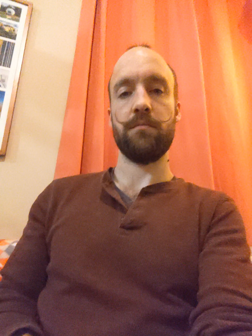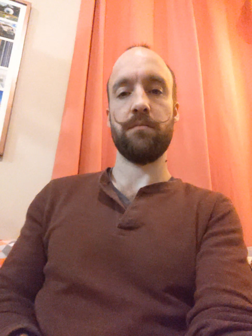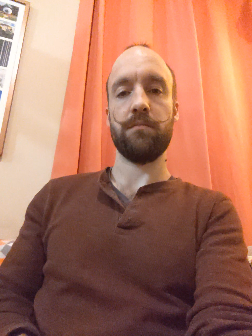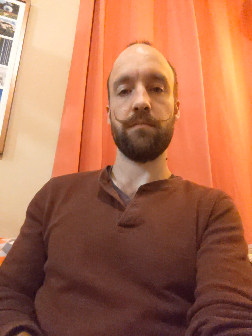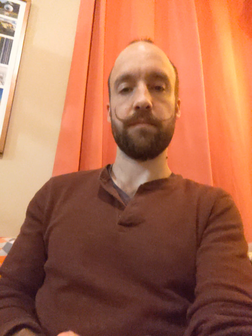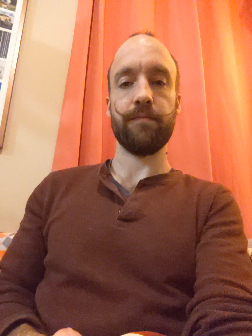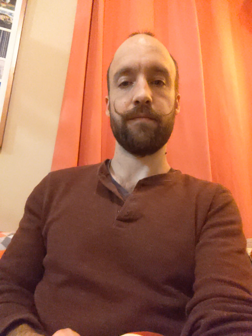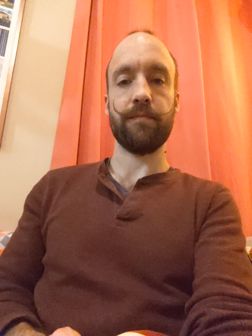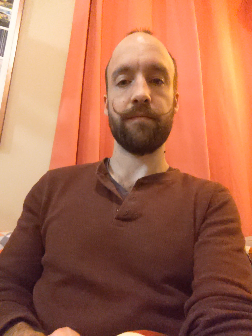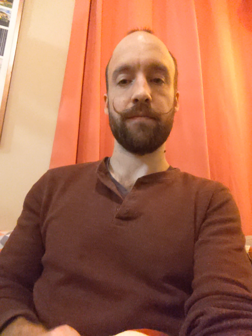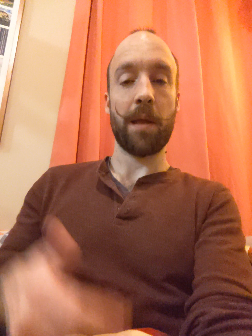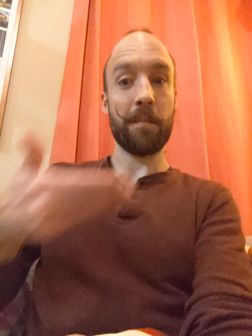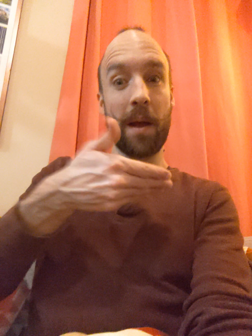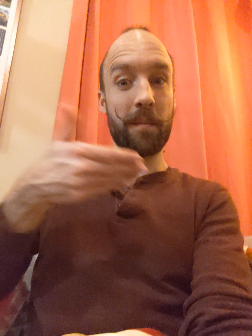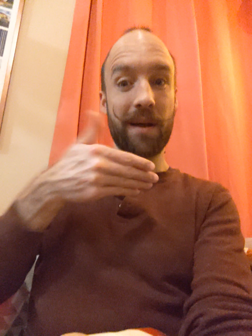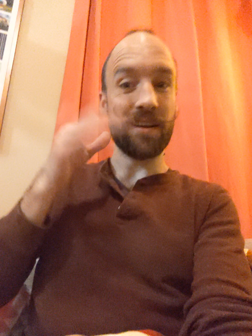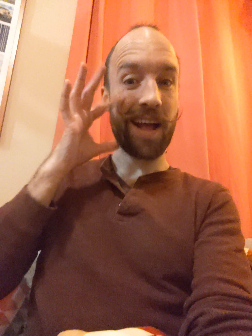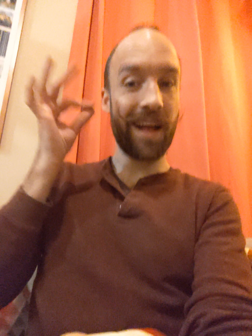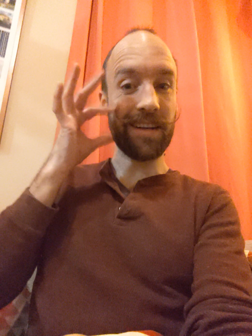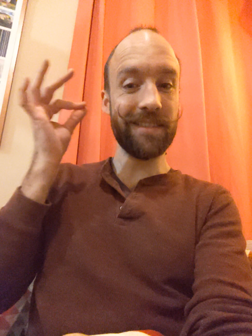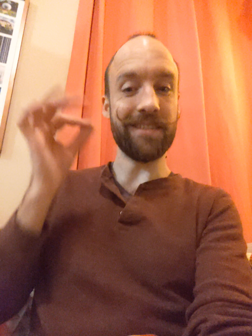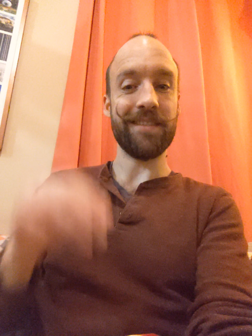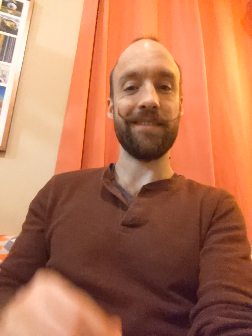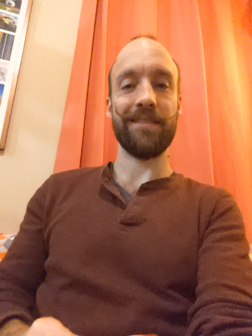kitty